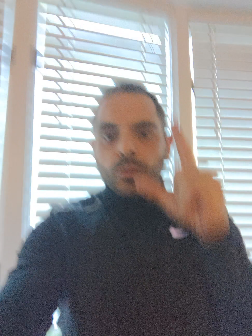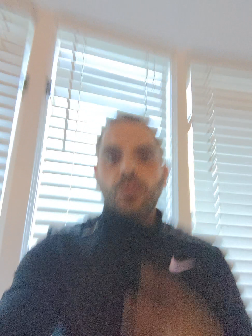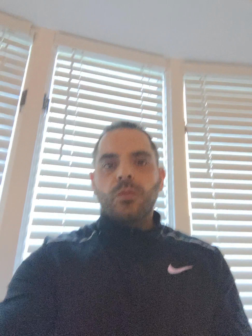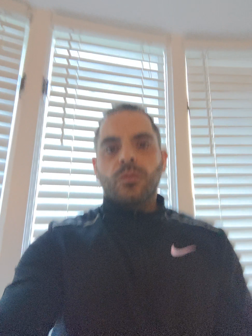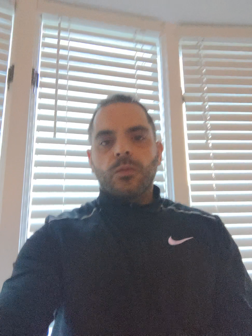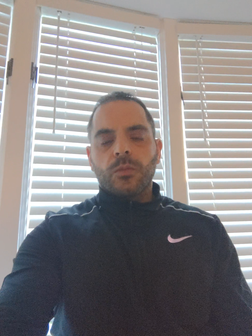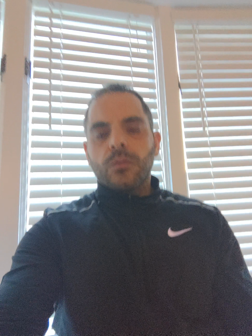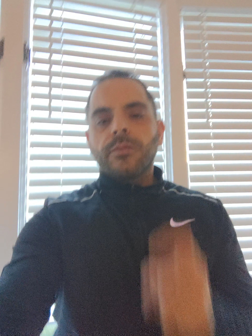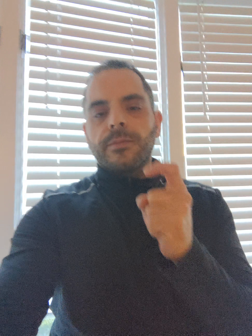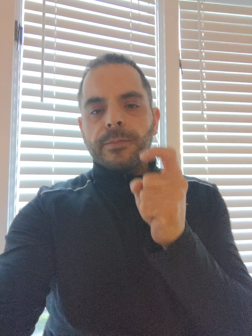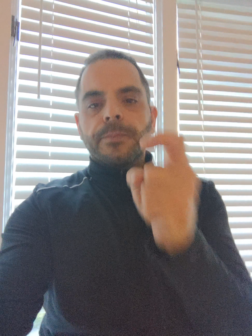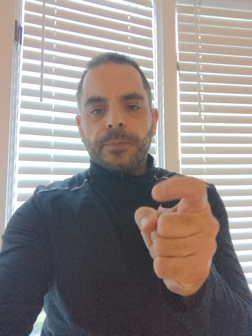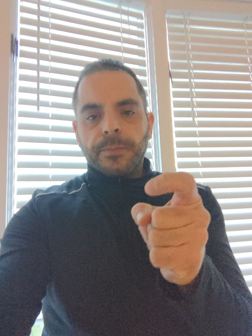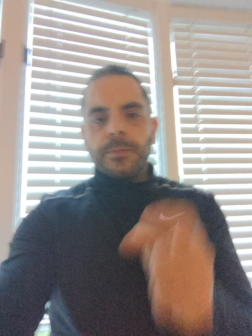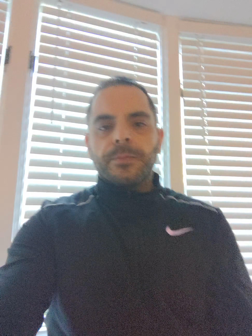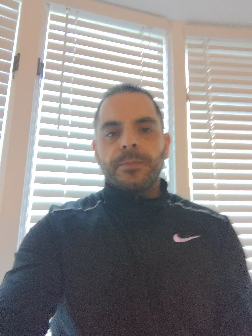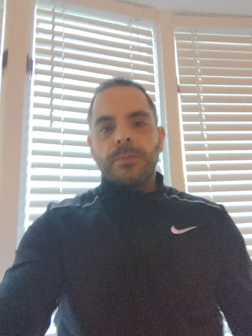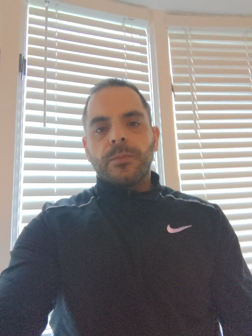gift